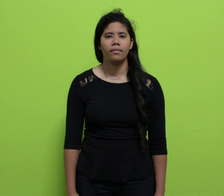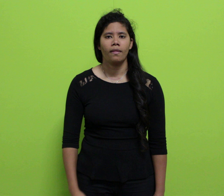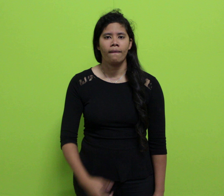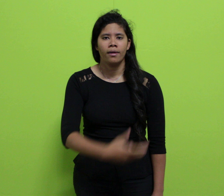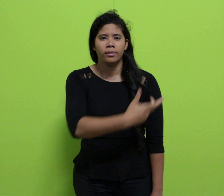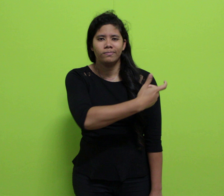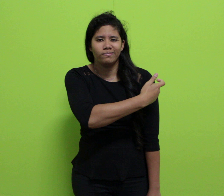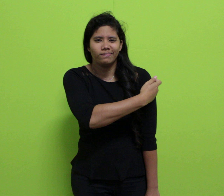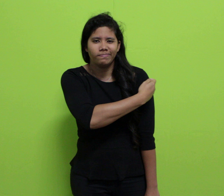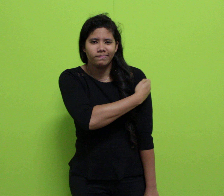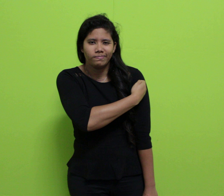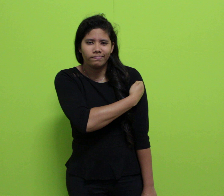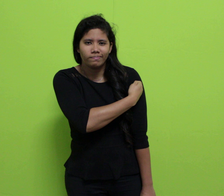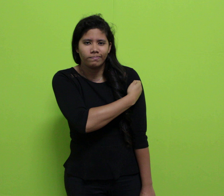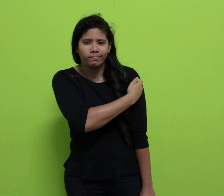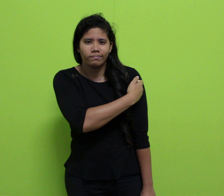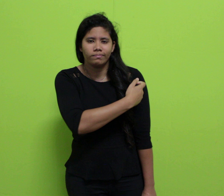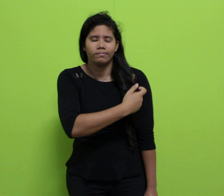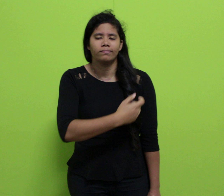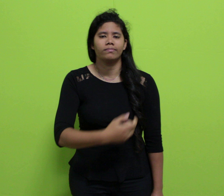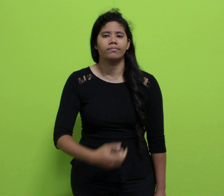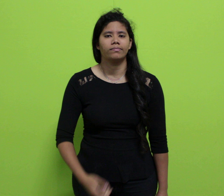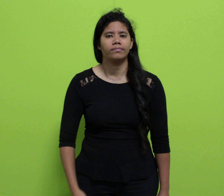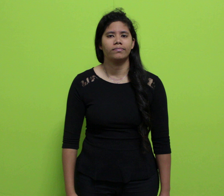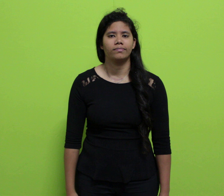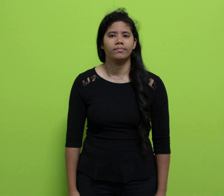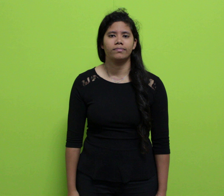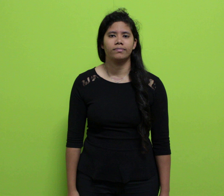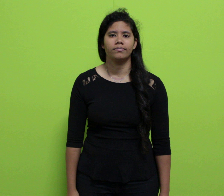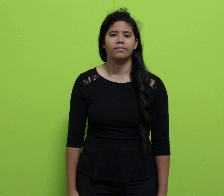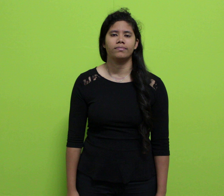vacina